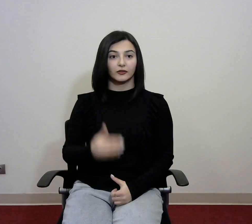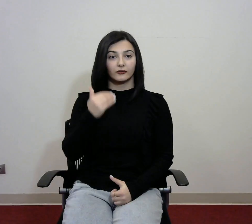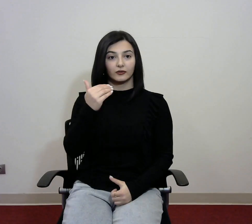siz